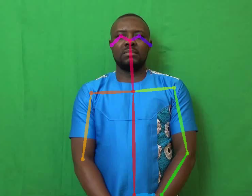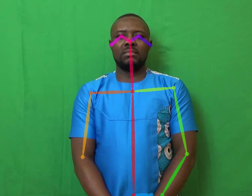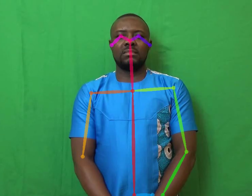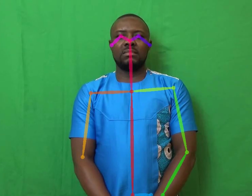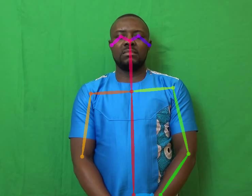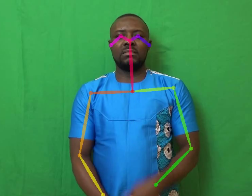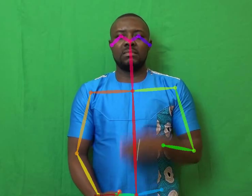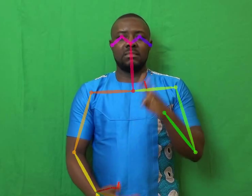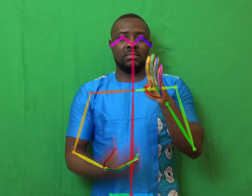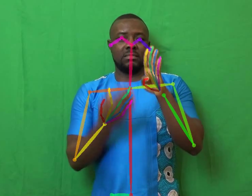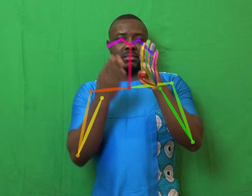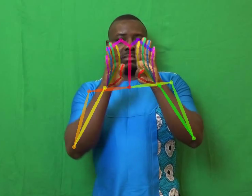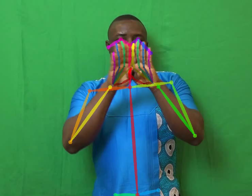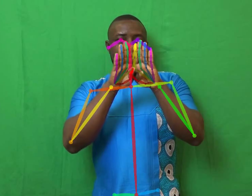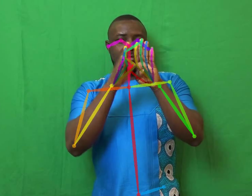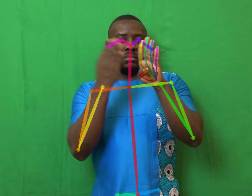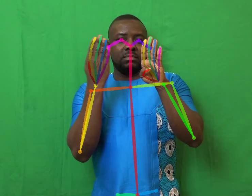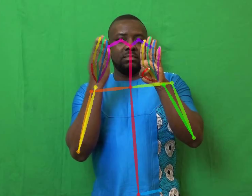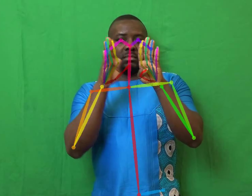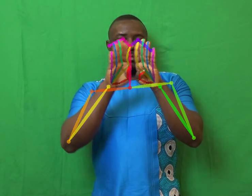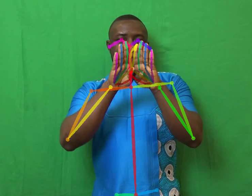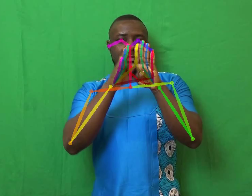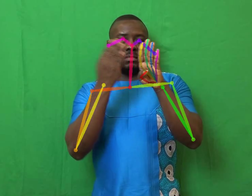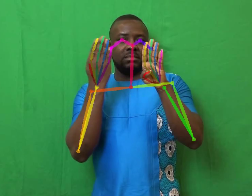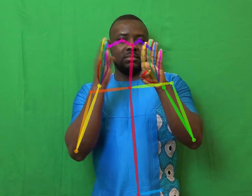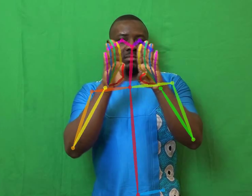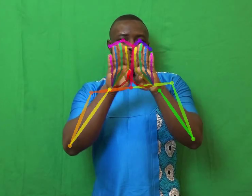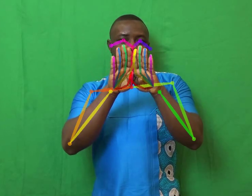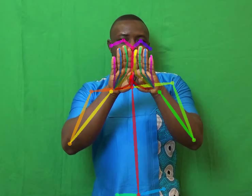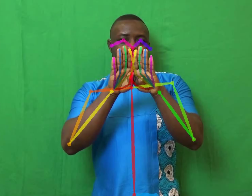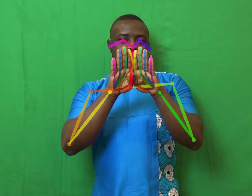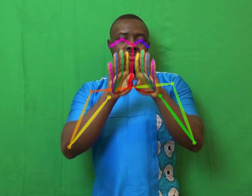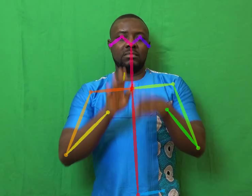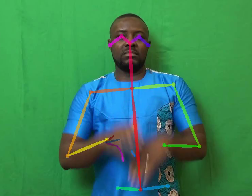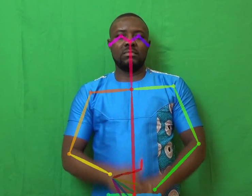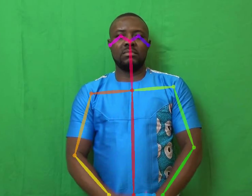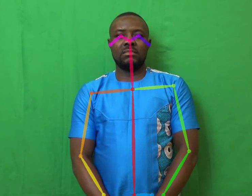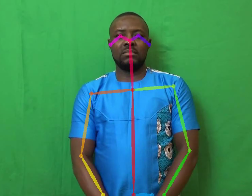door